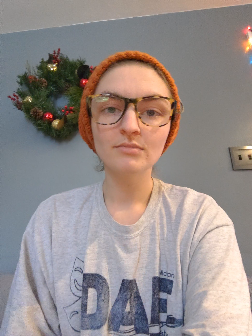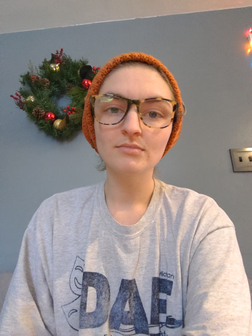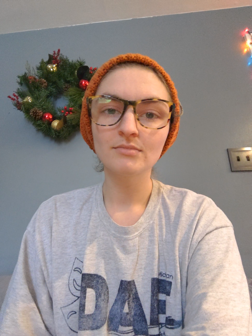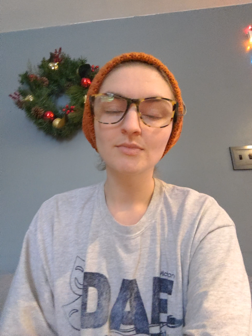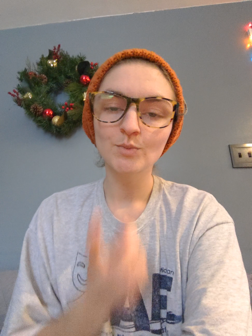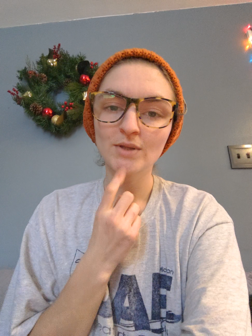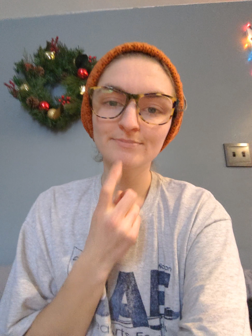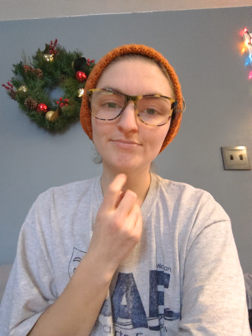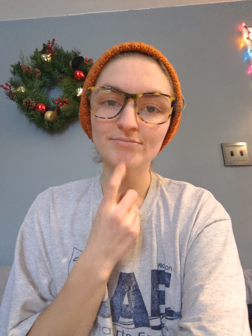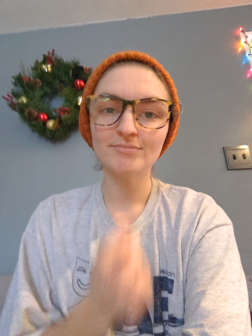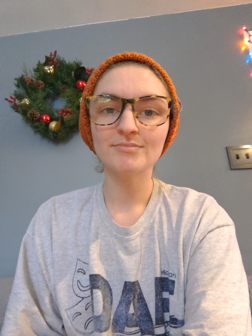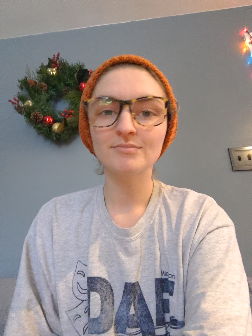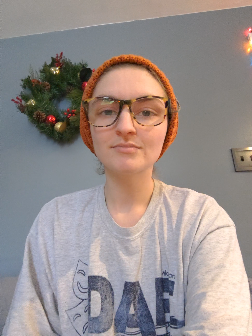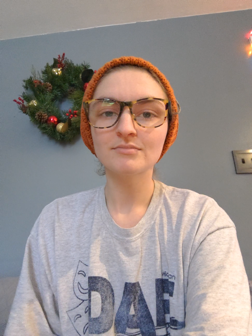red